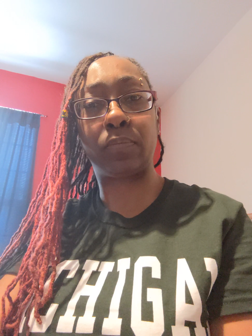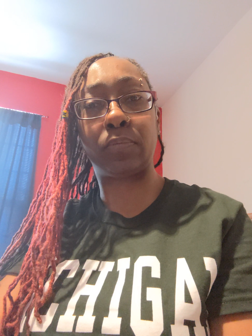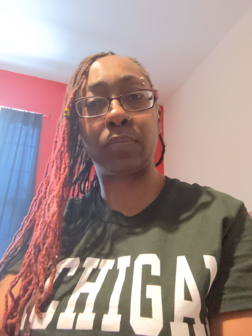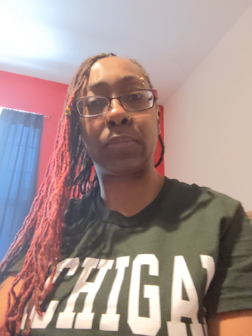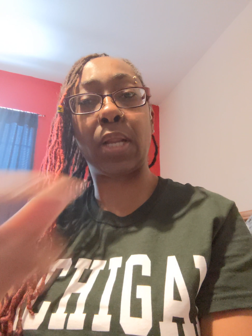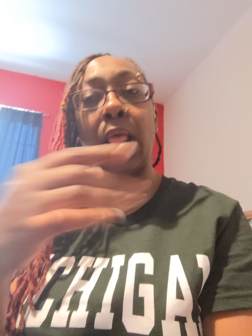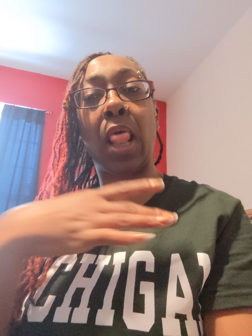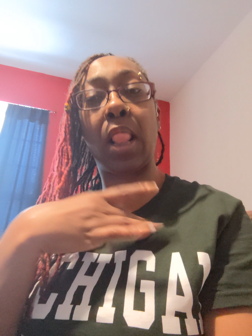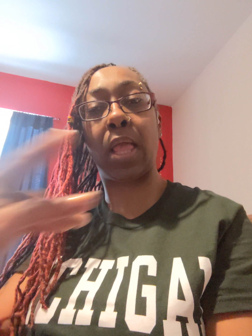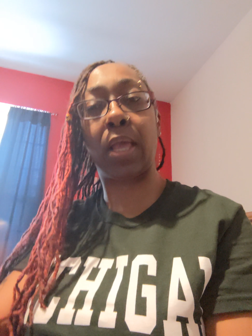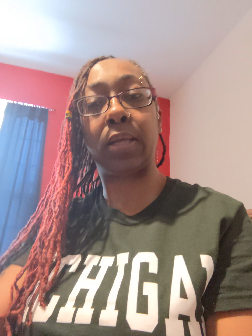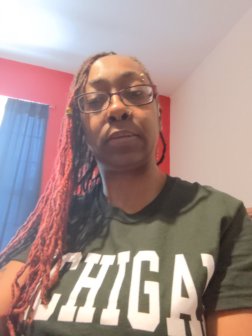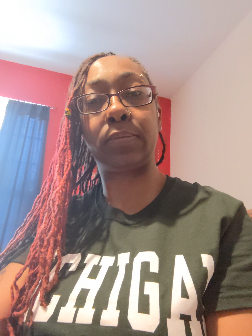like